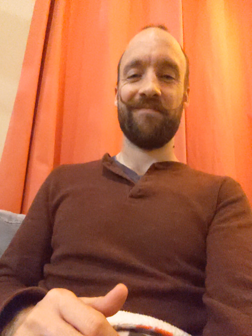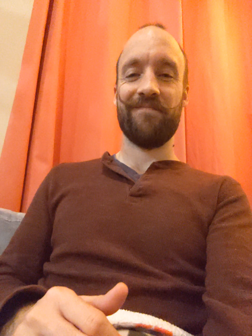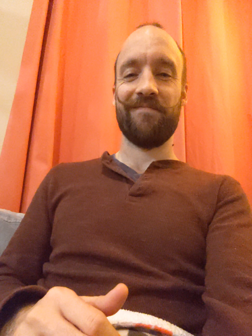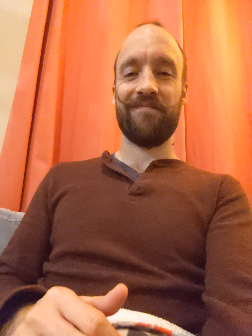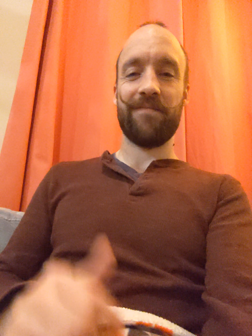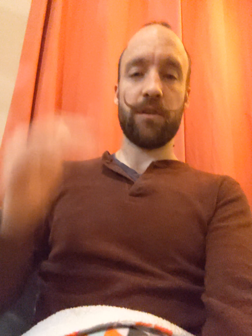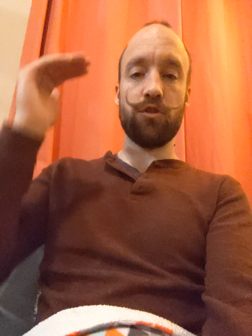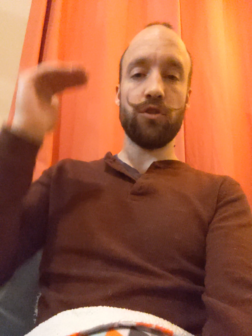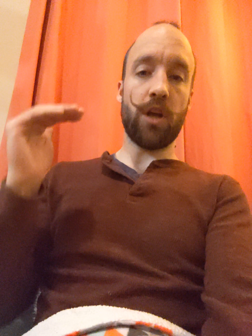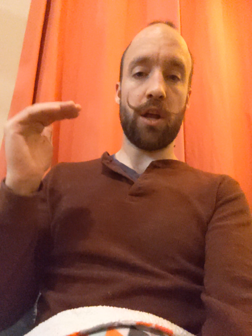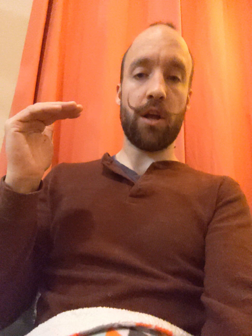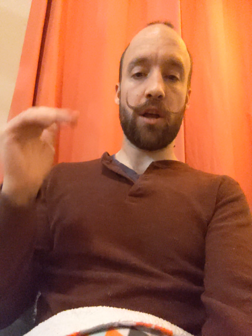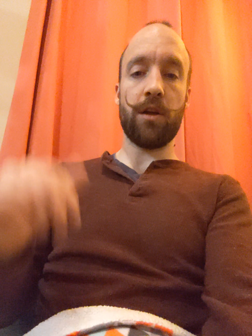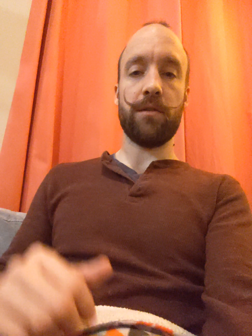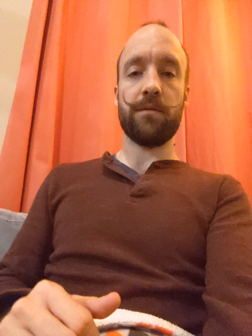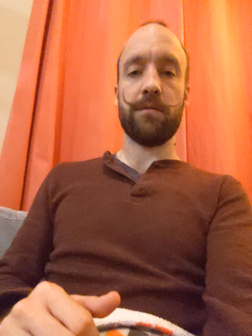child